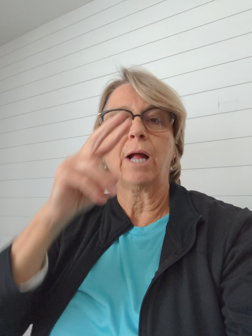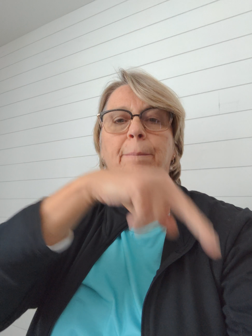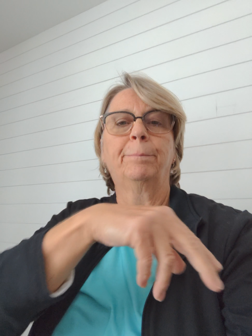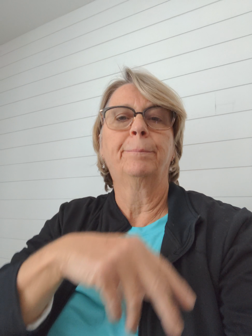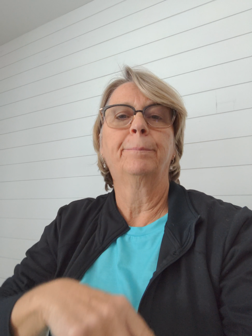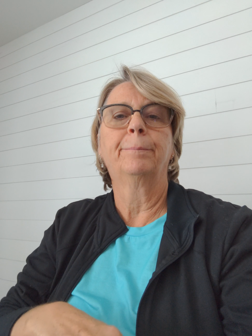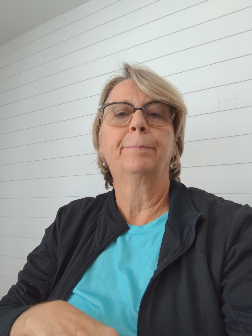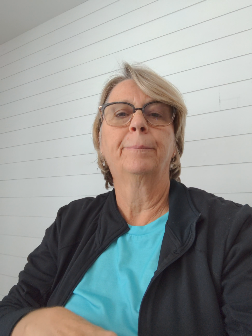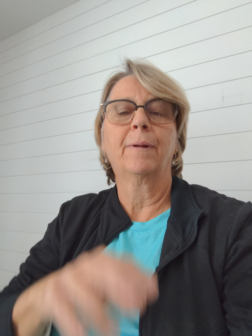jump